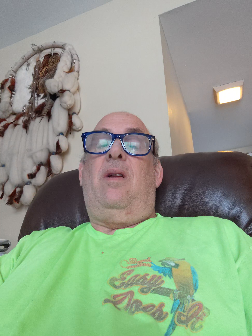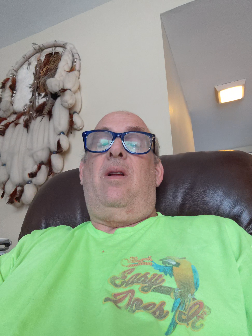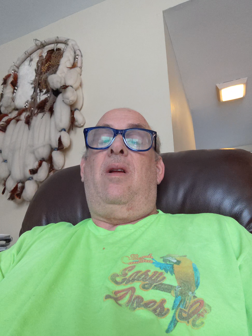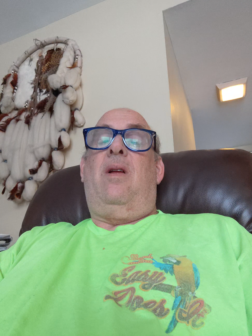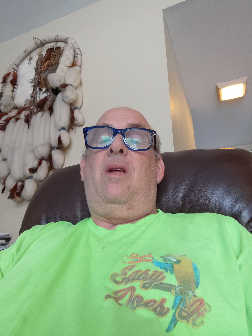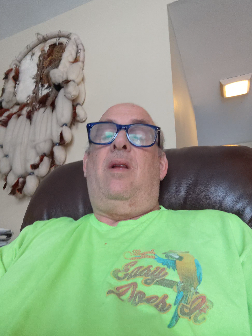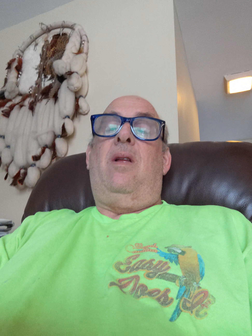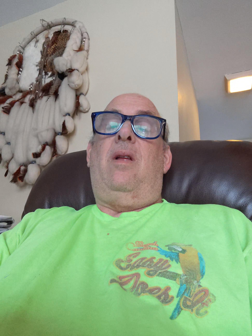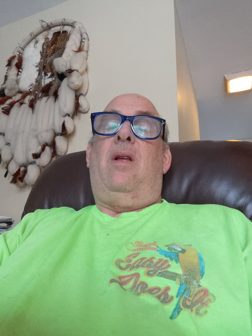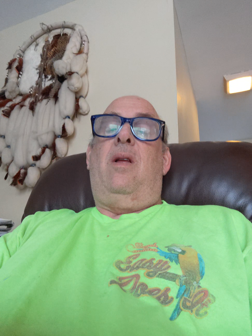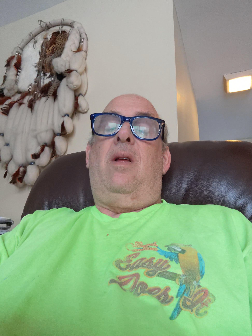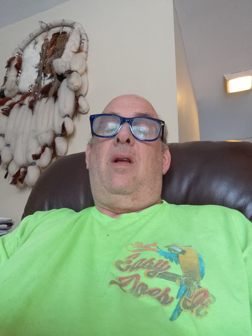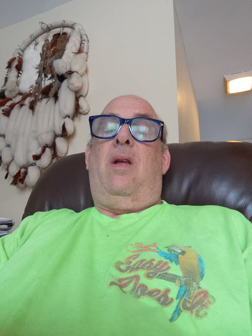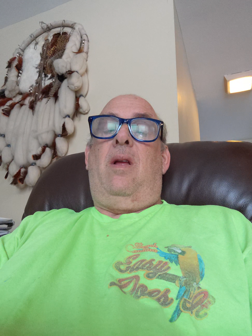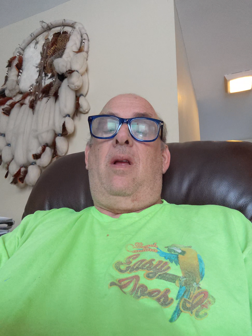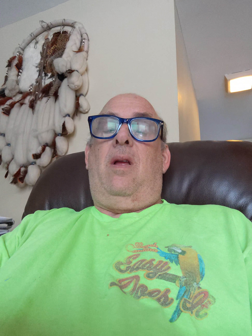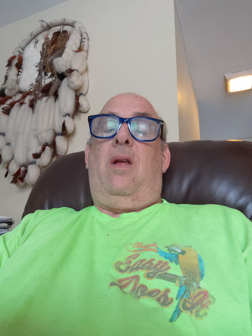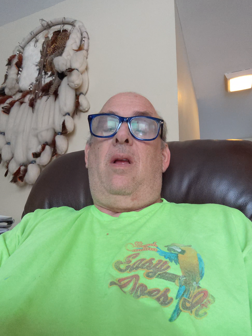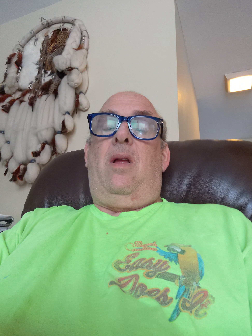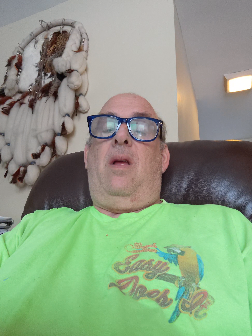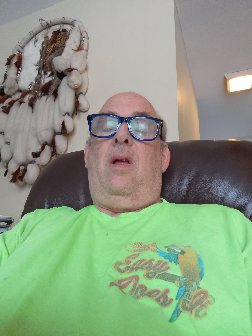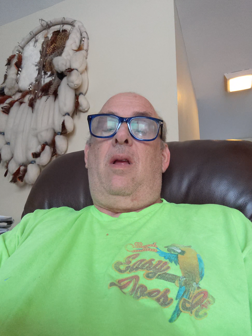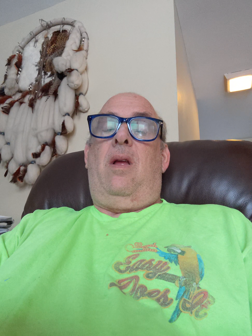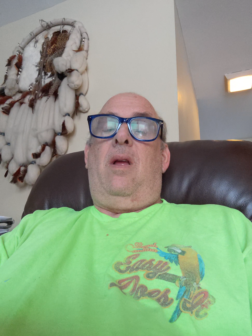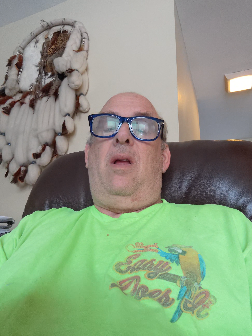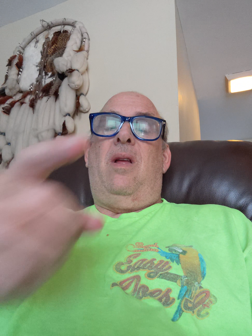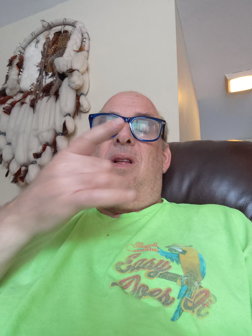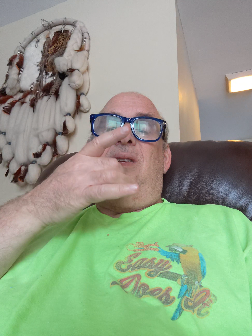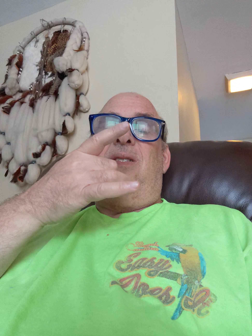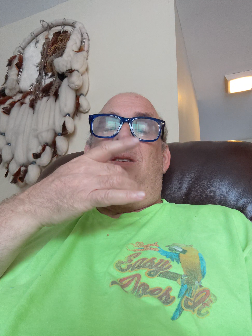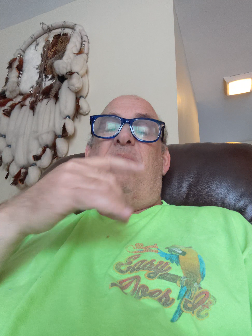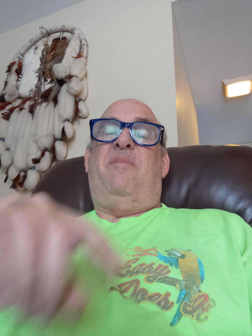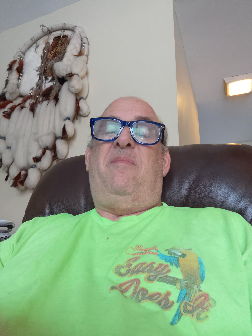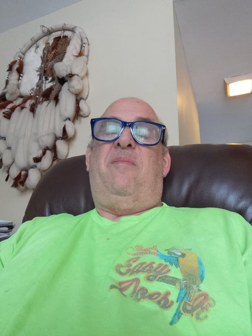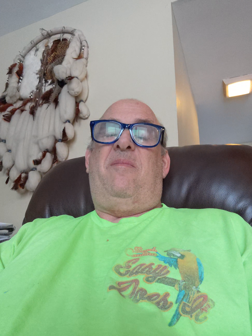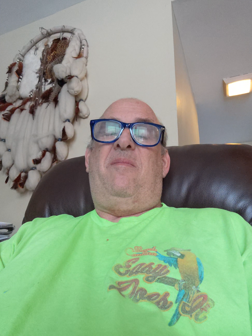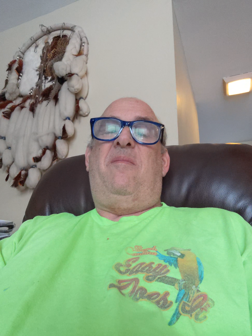snack